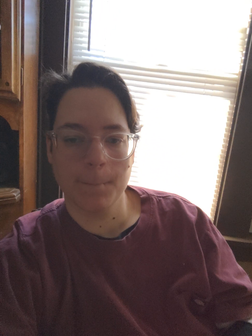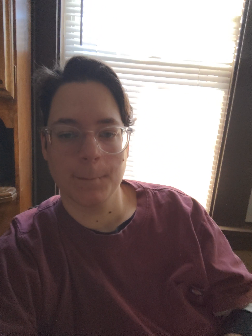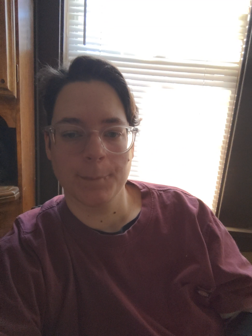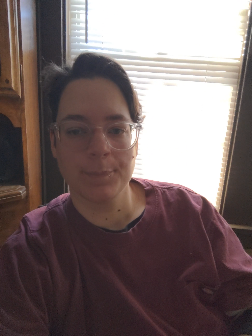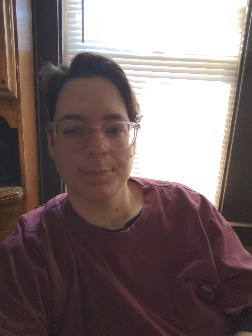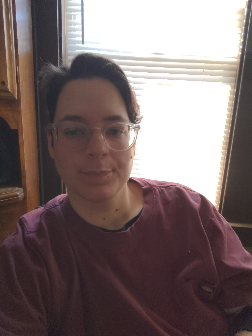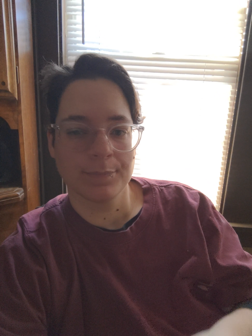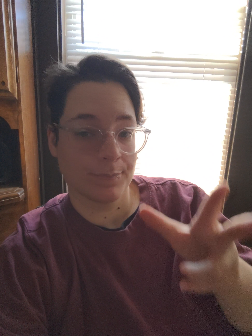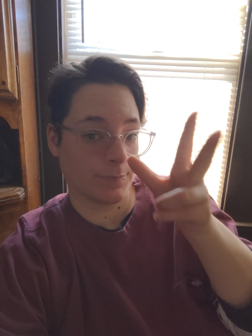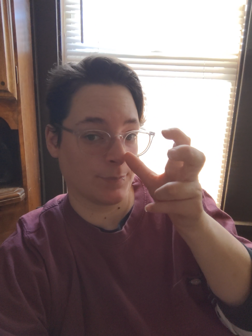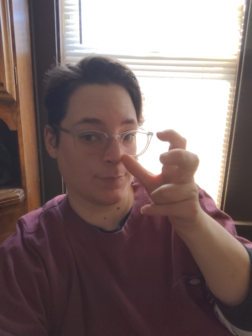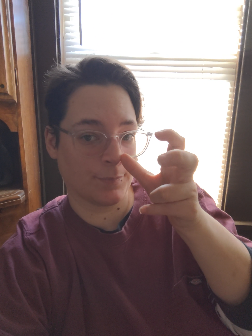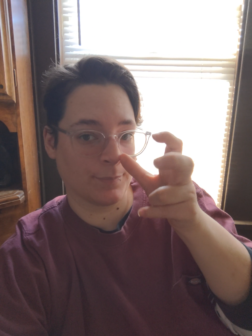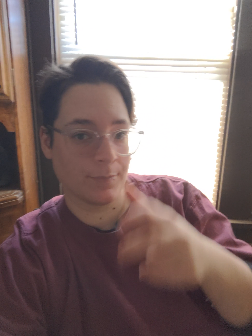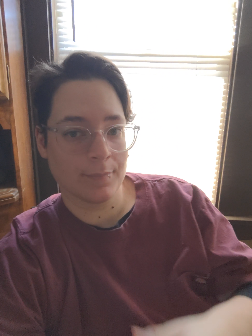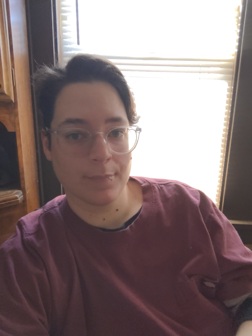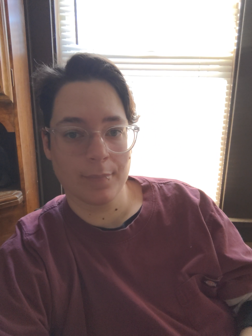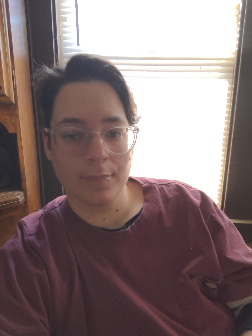bug